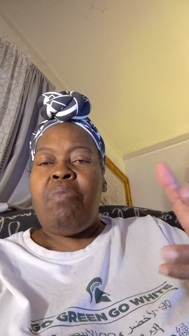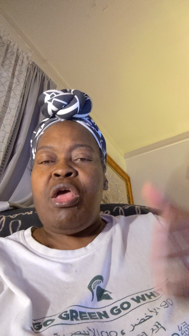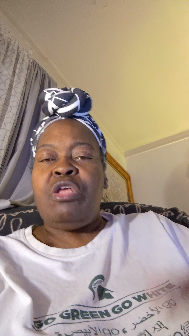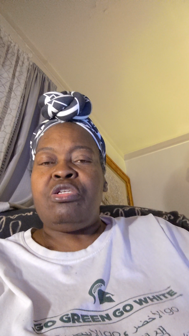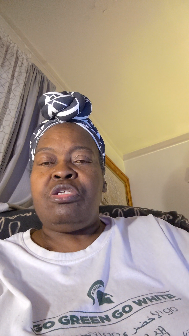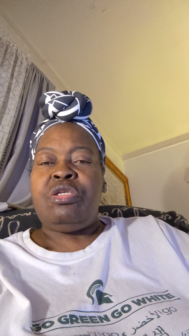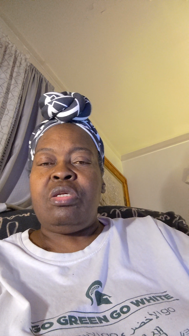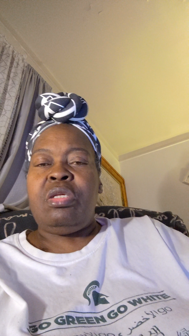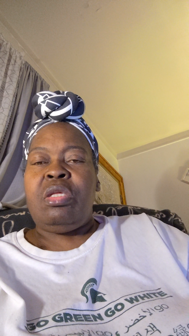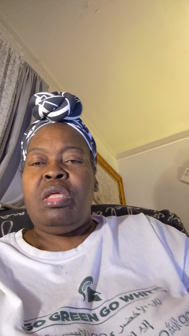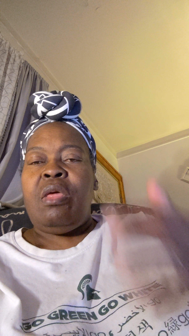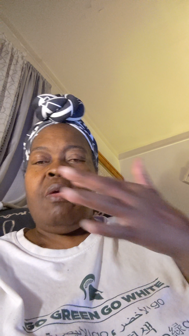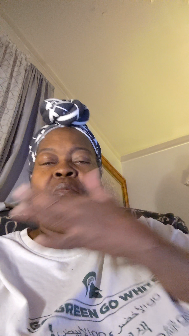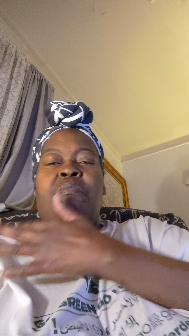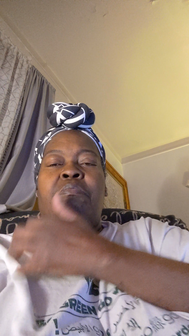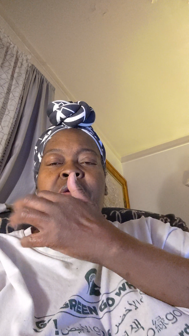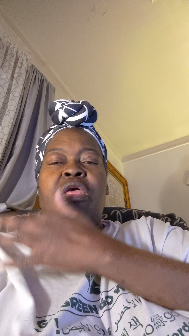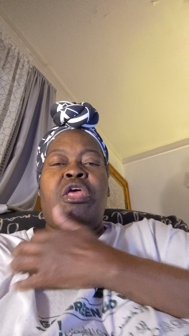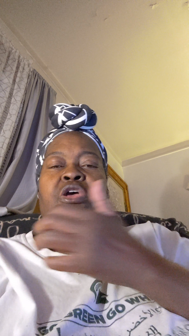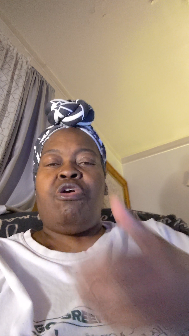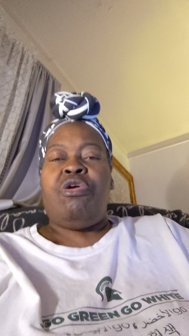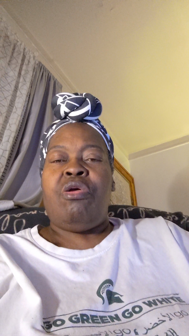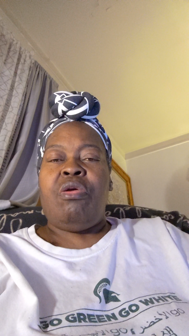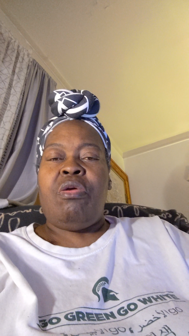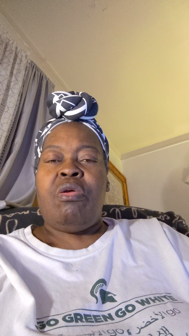bear